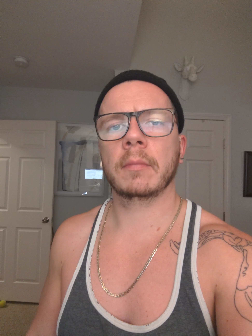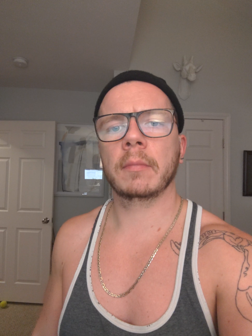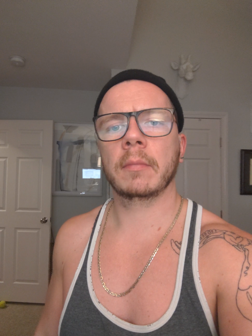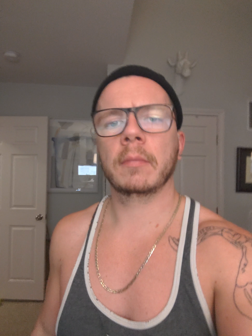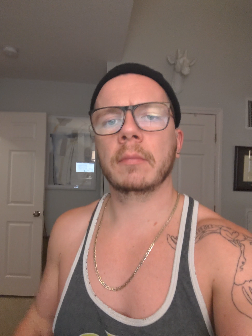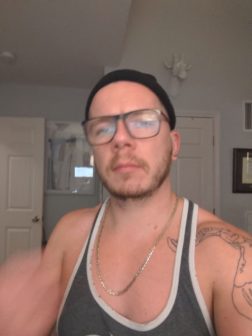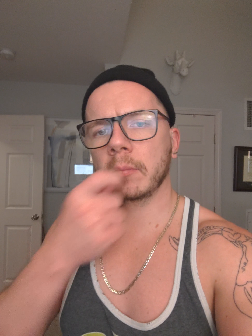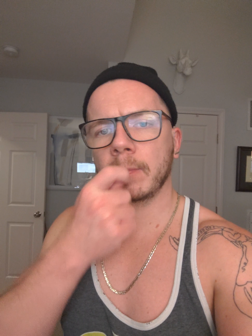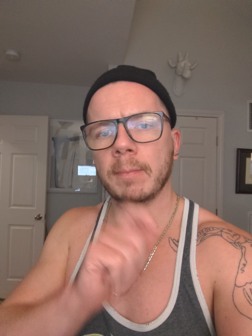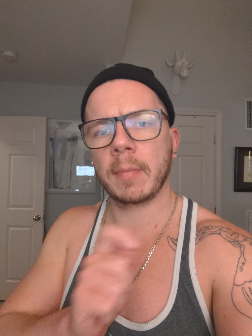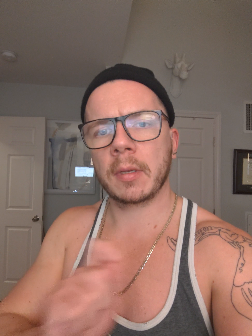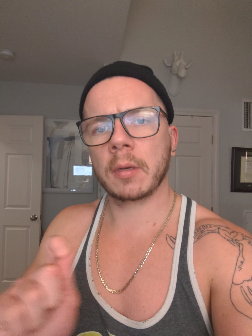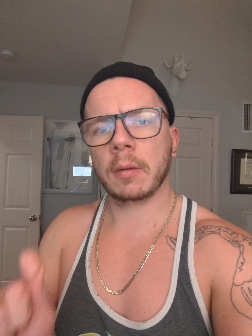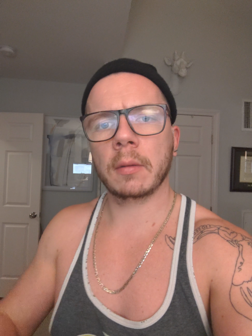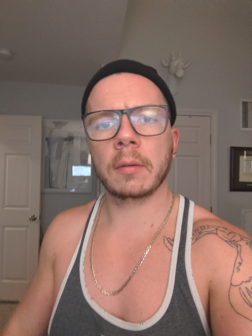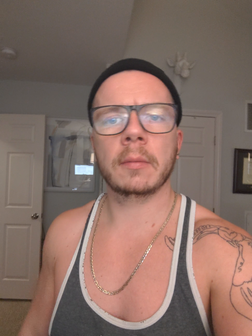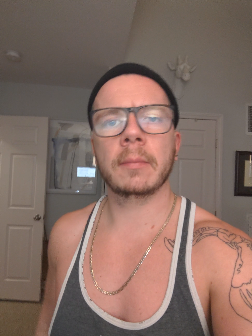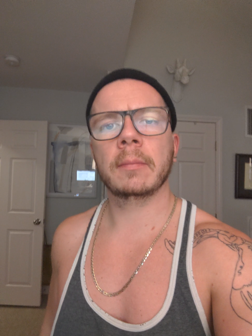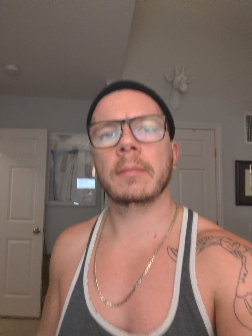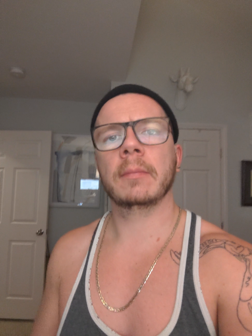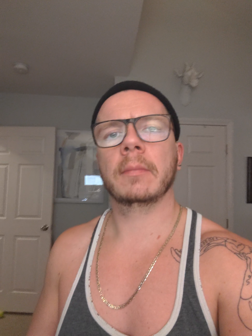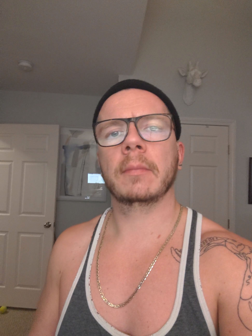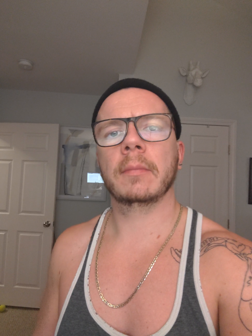pencil